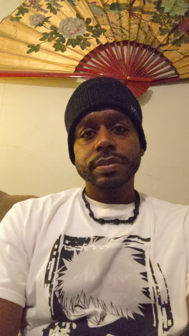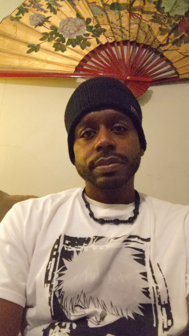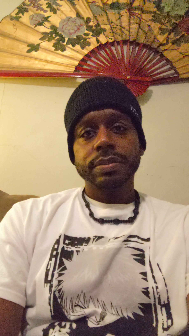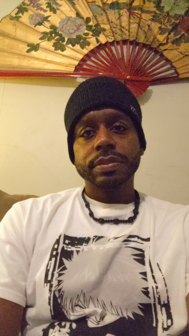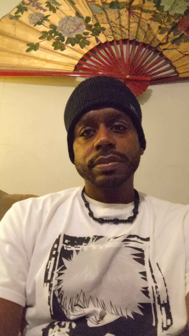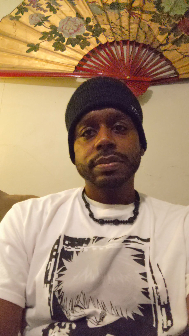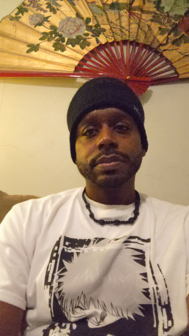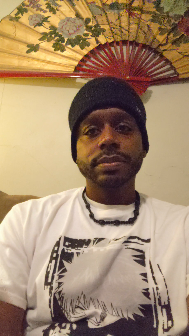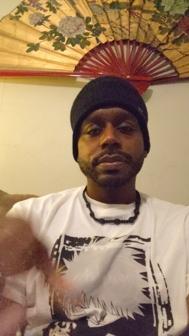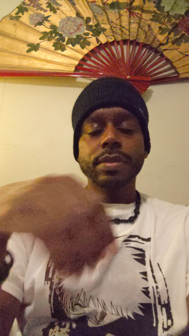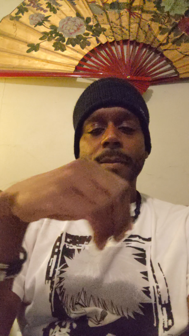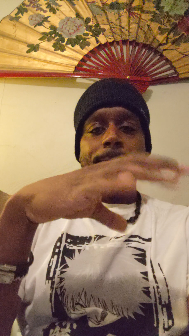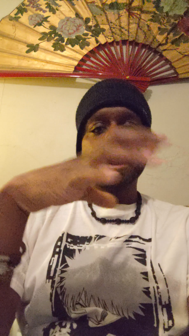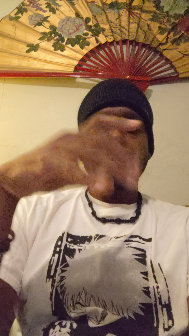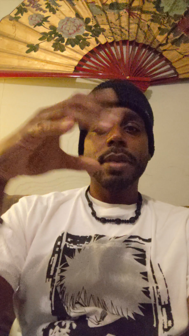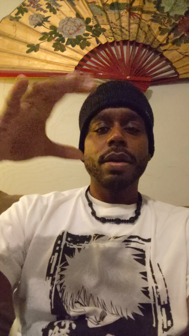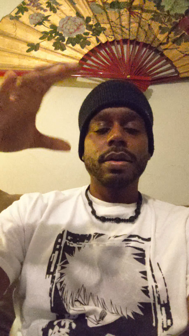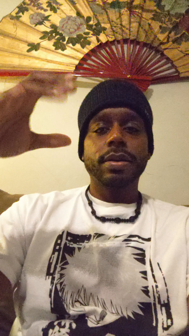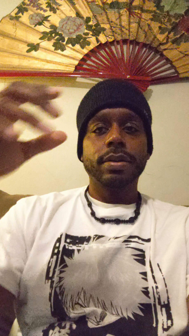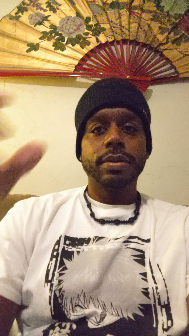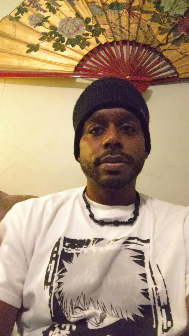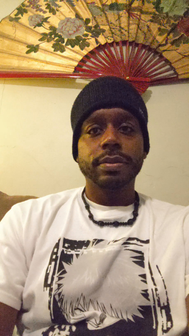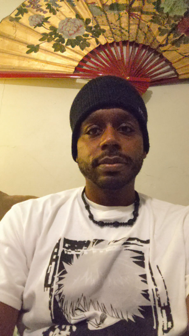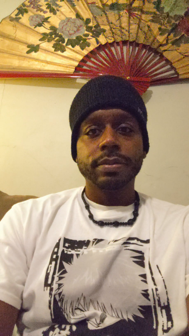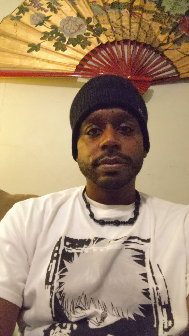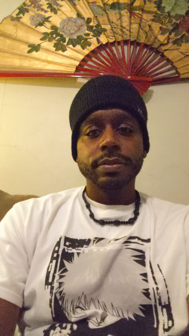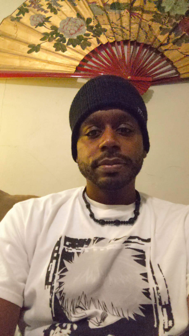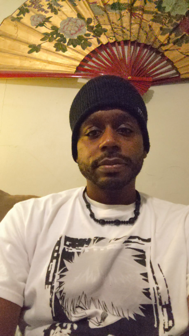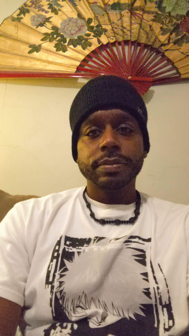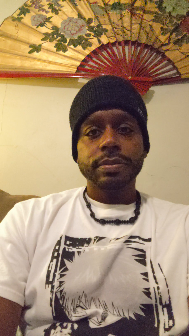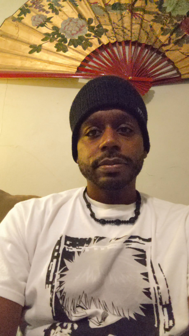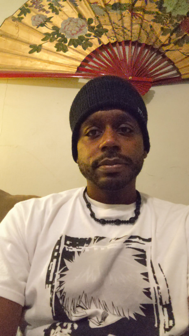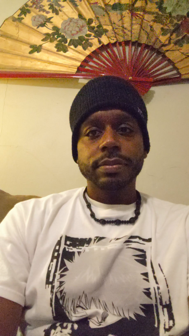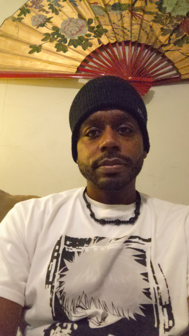bubbles